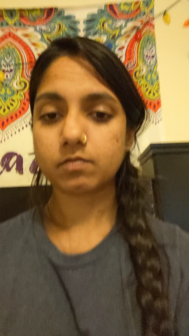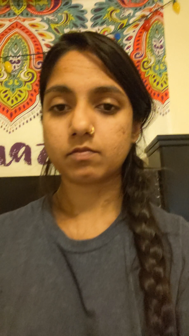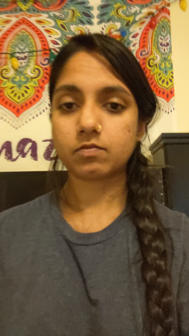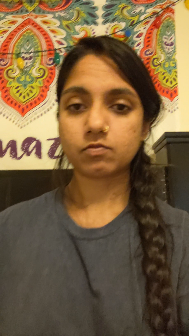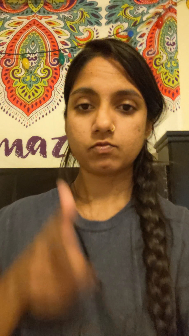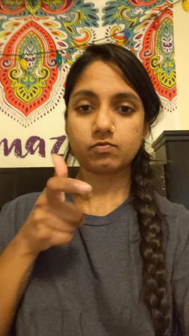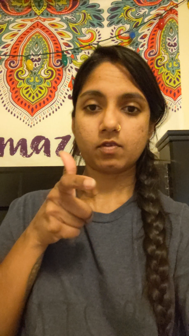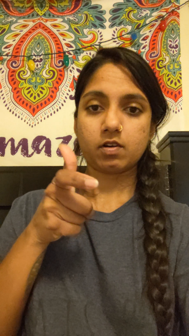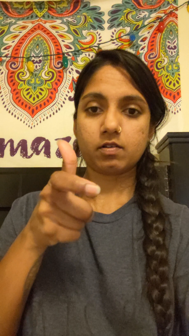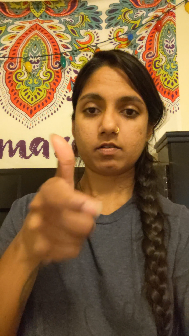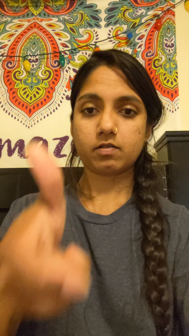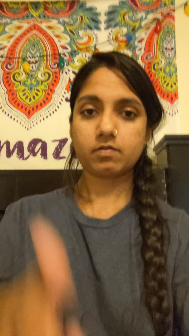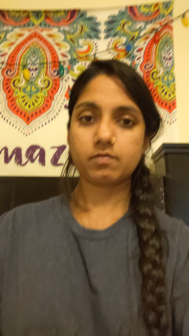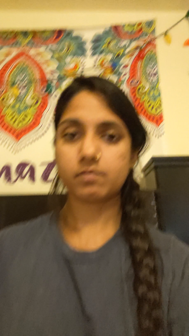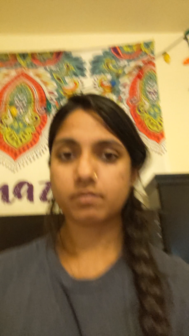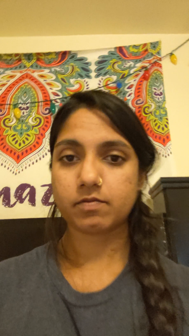run